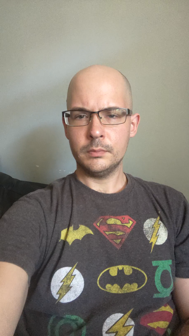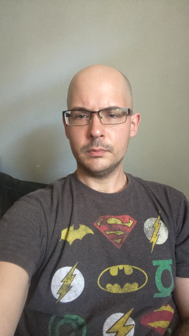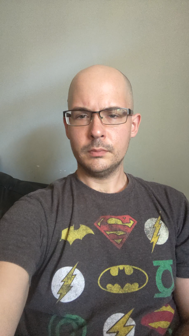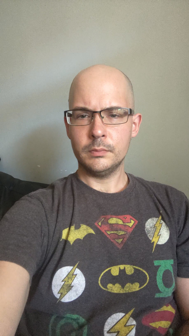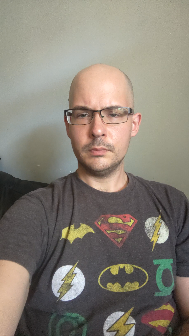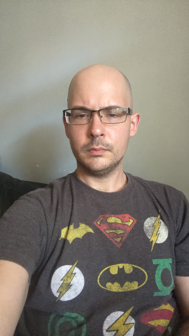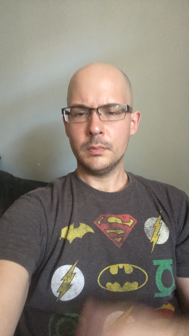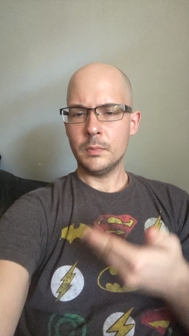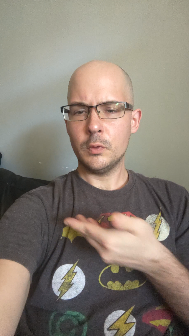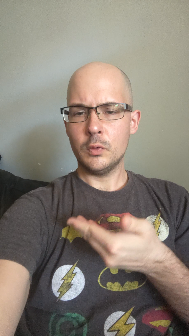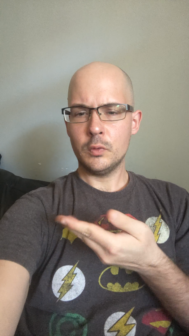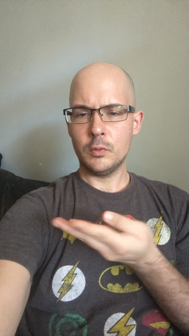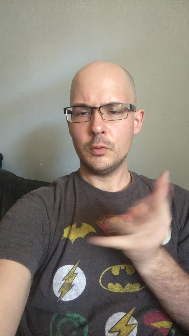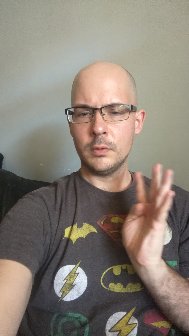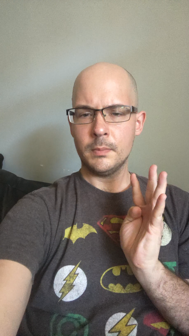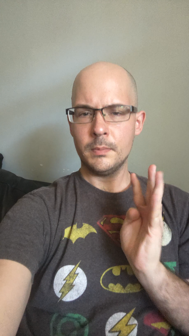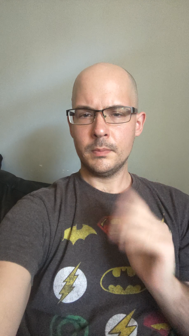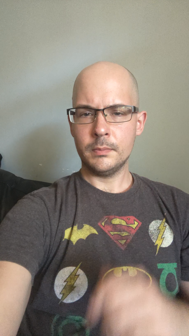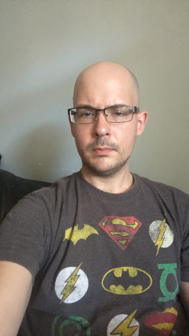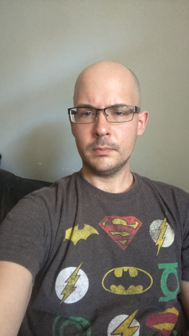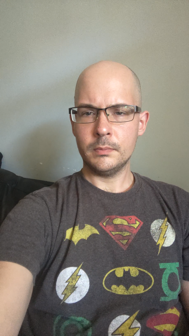crib